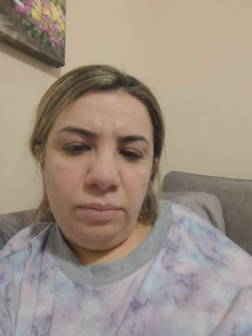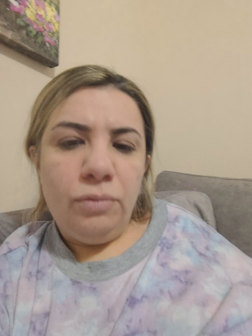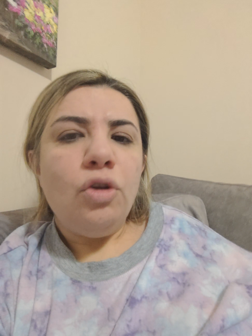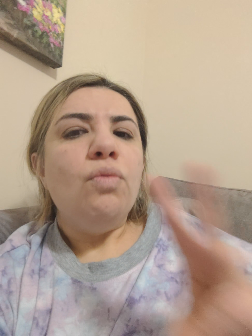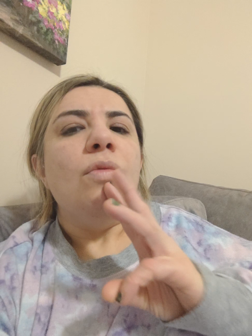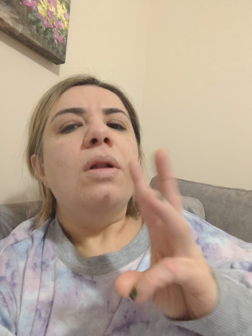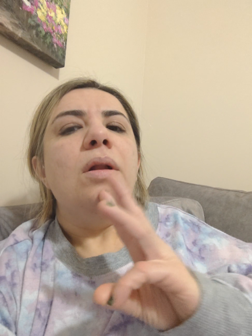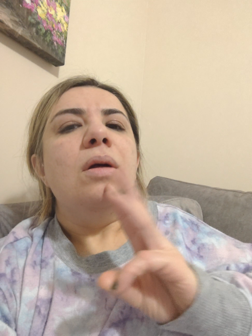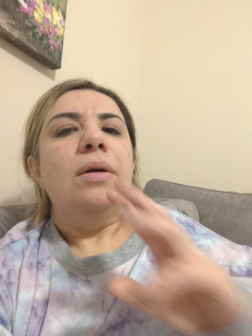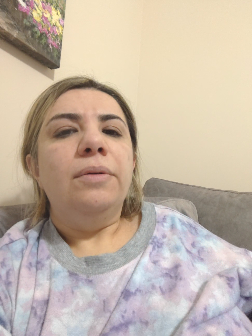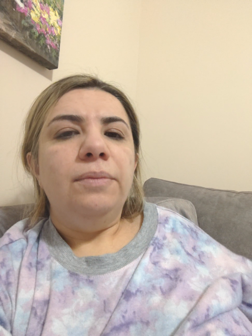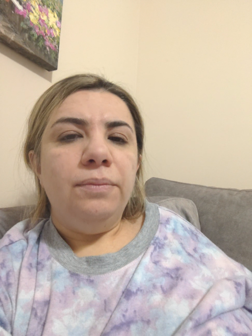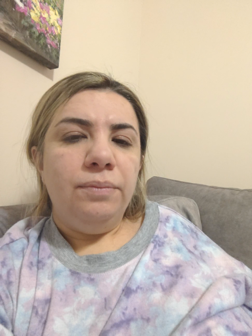water